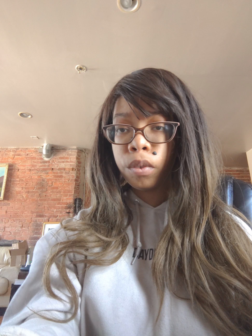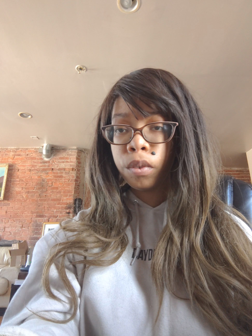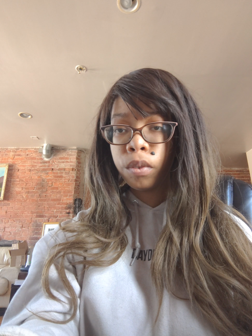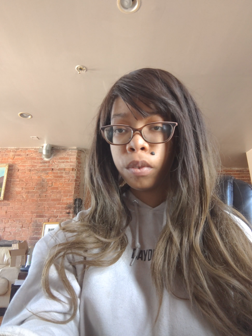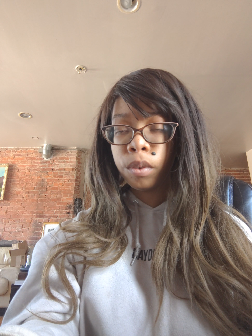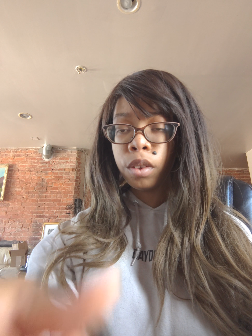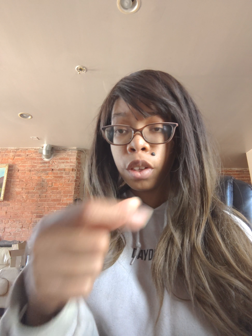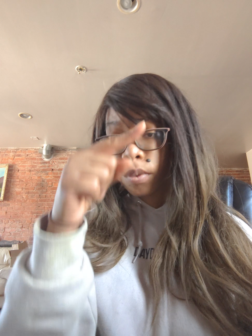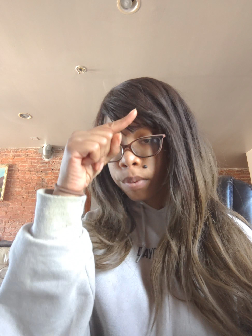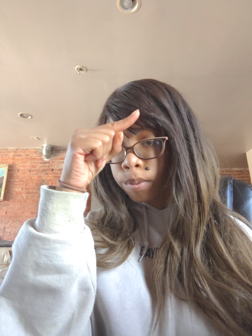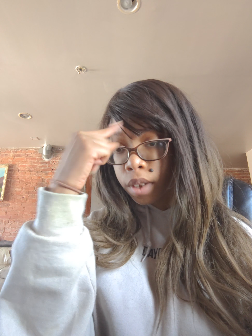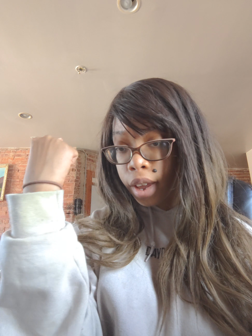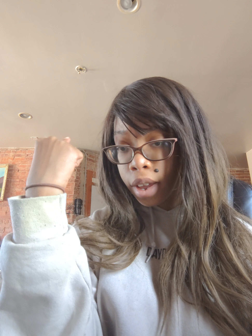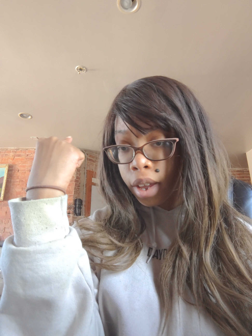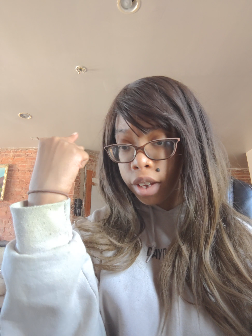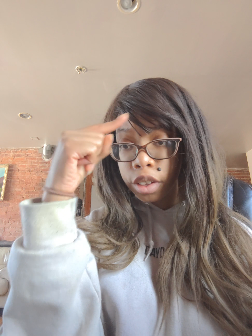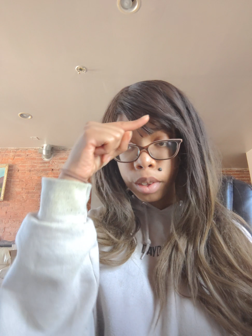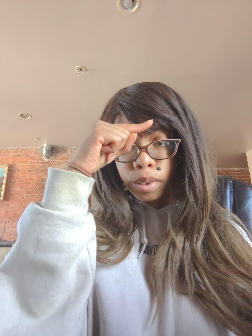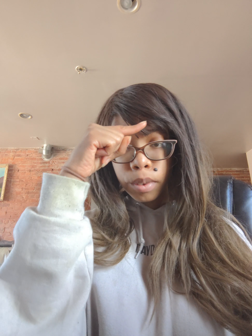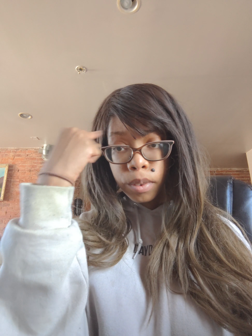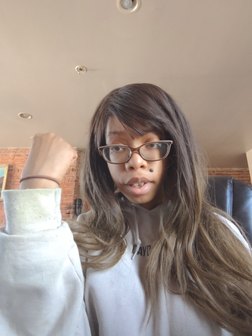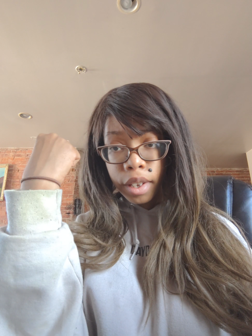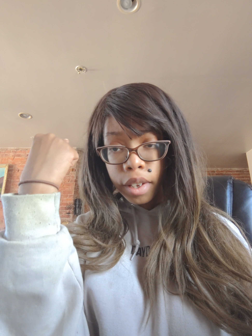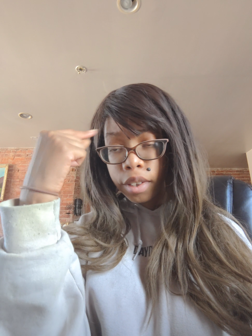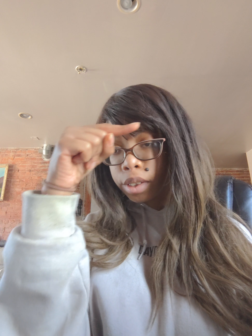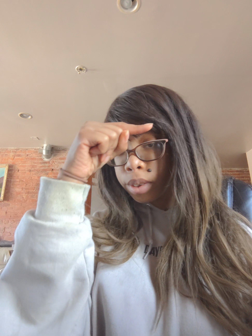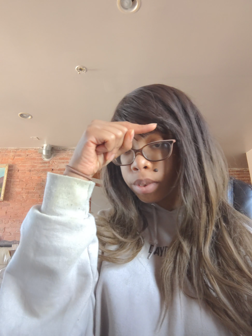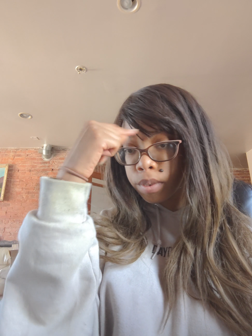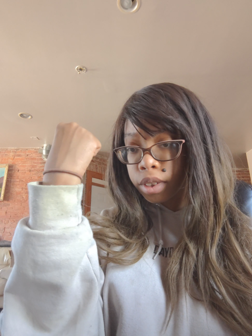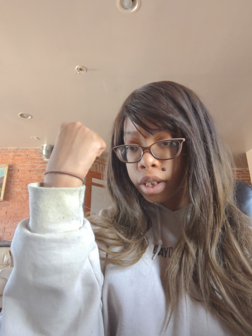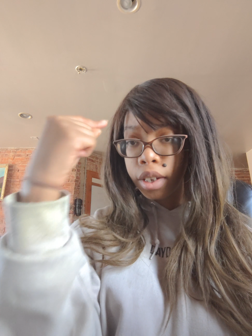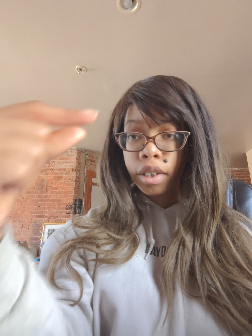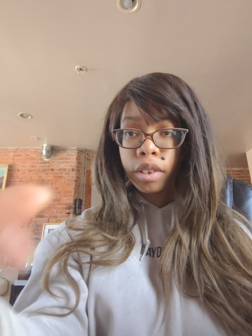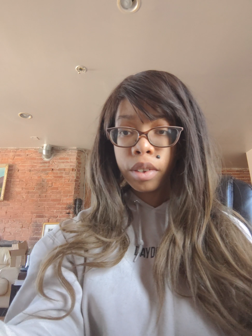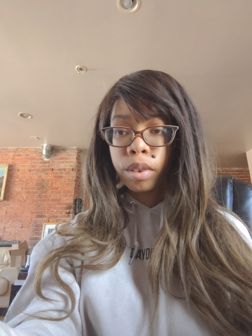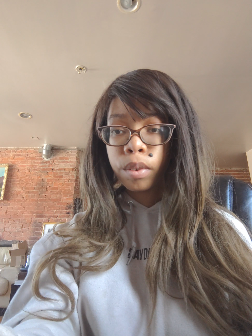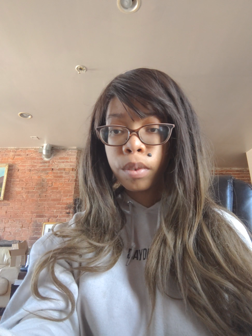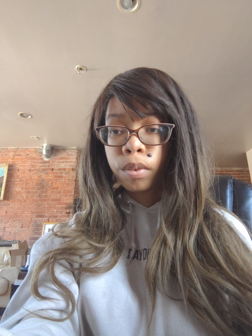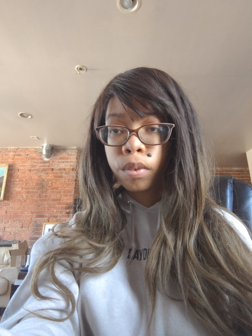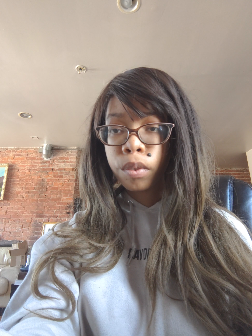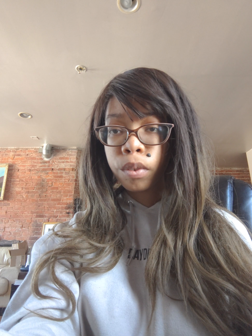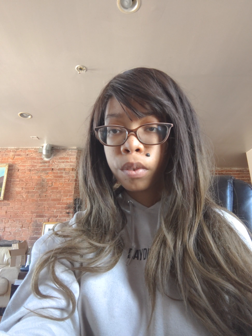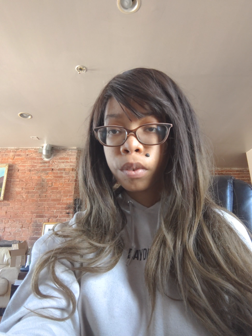black